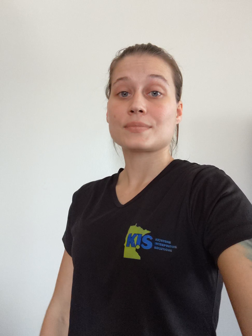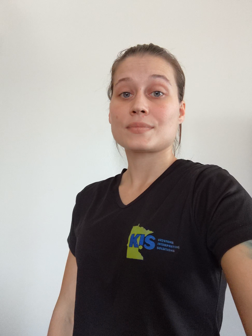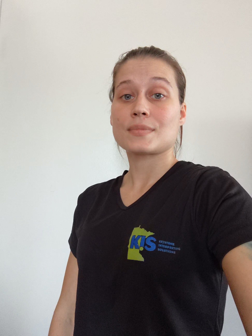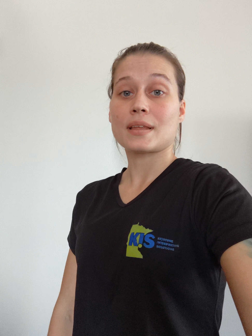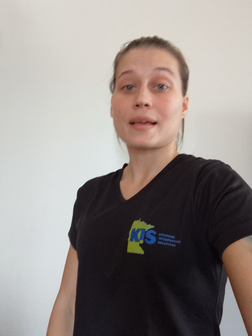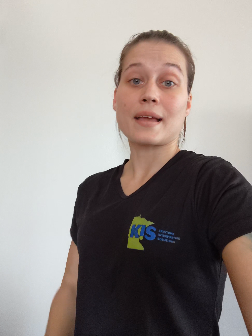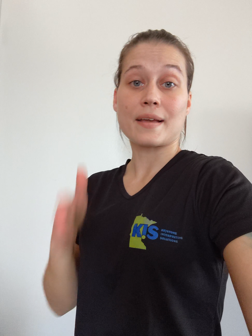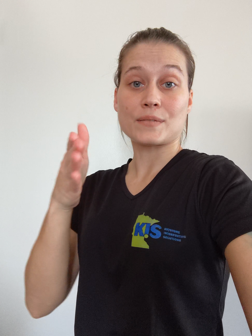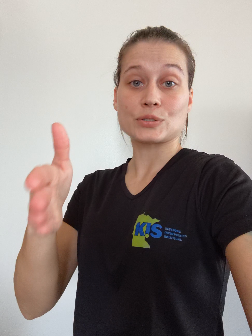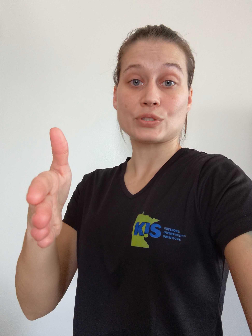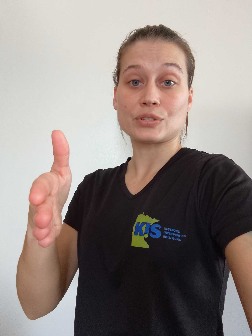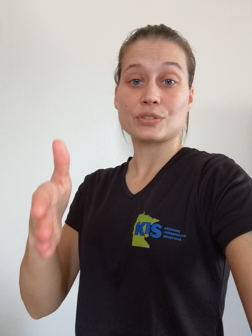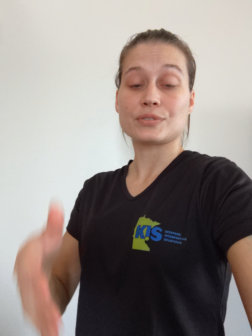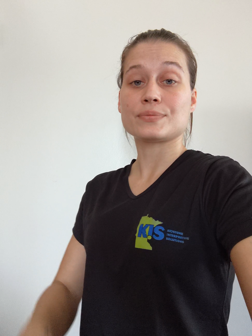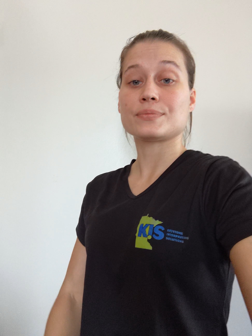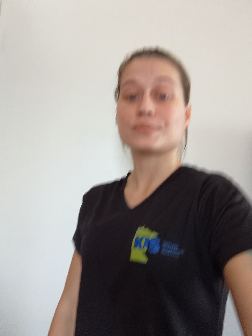after